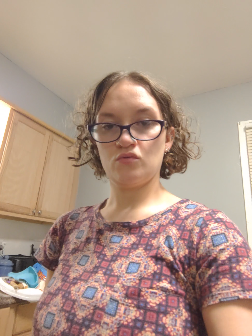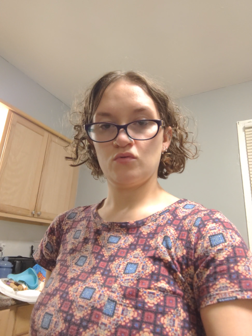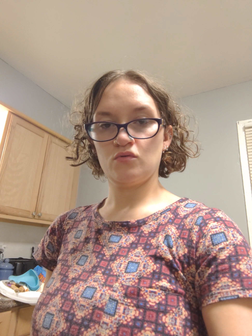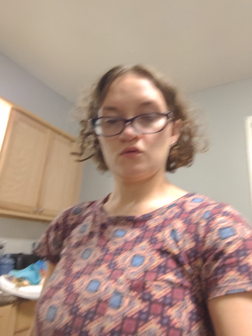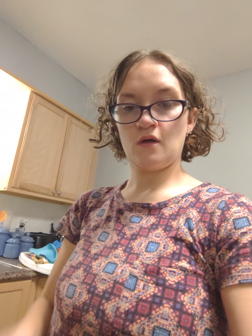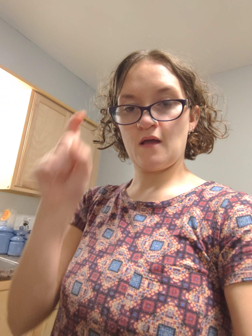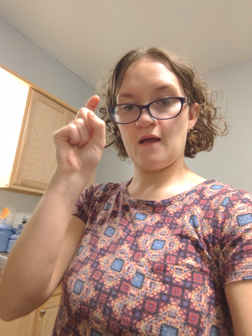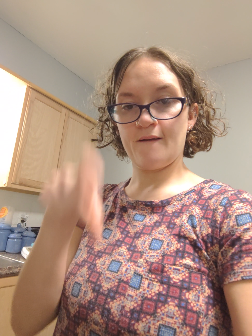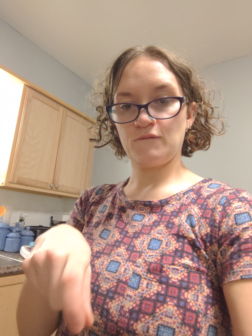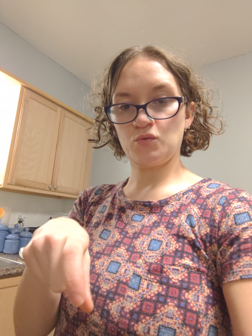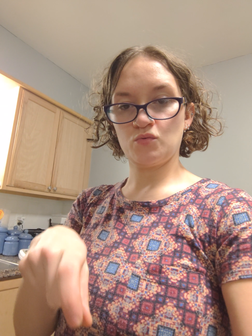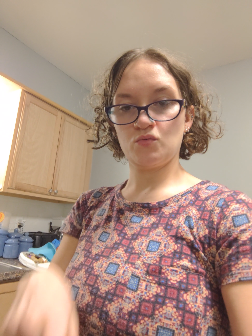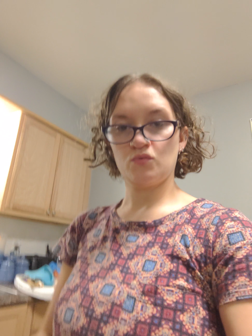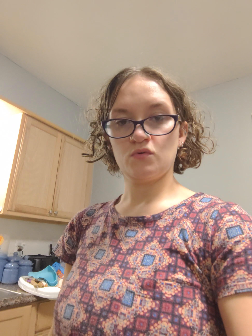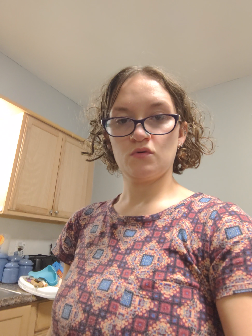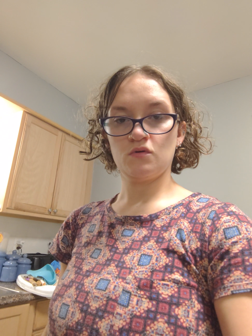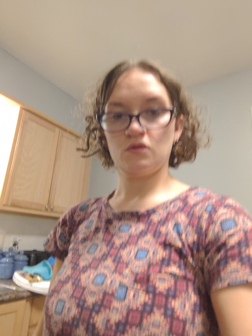have to